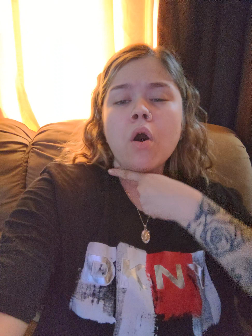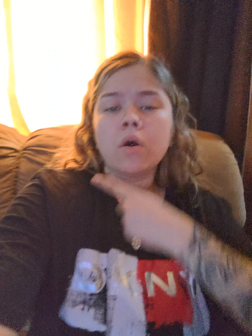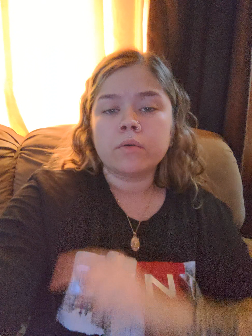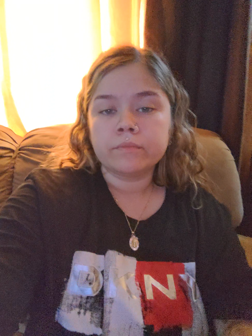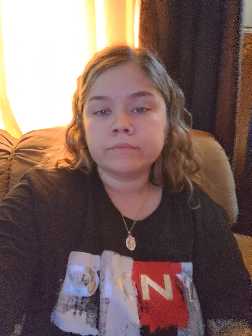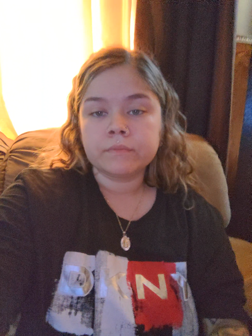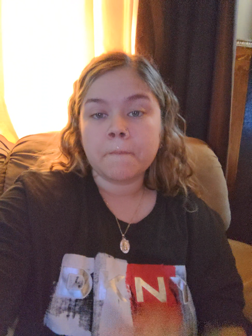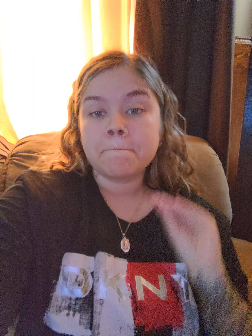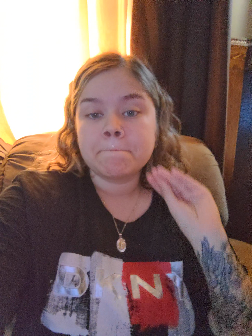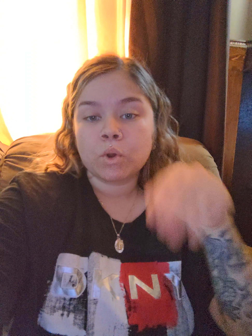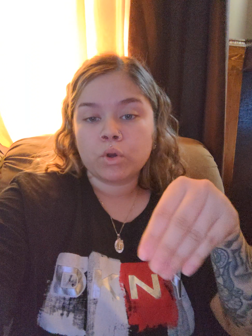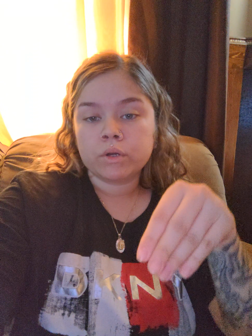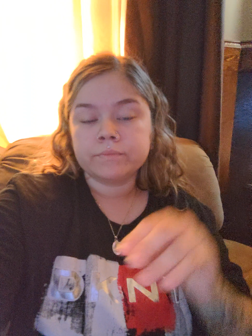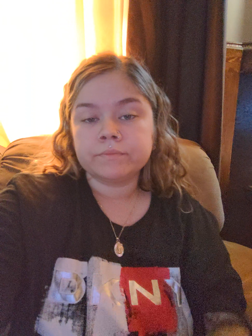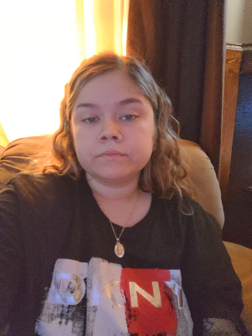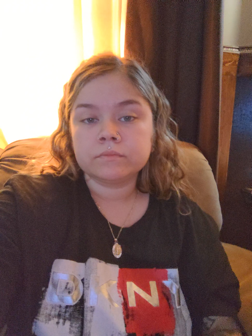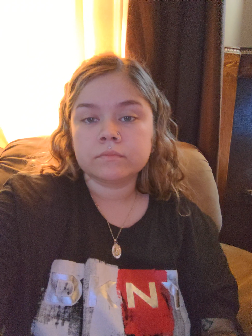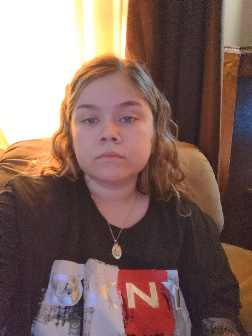put